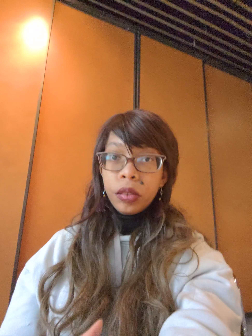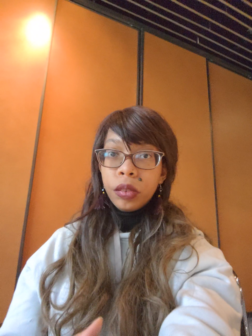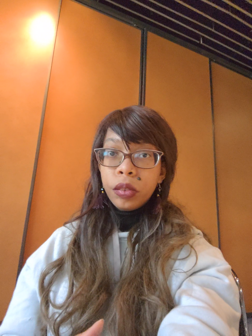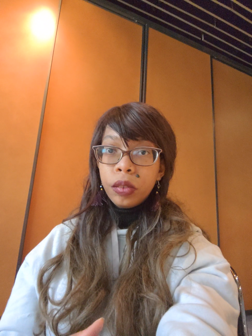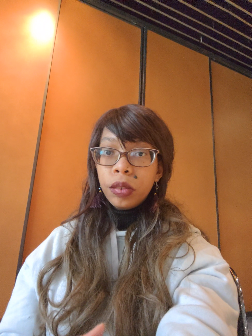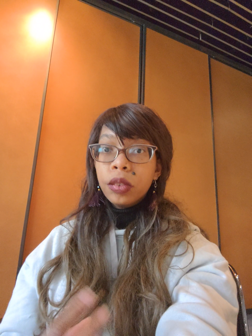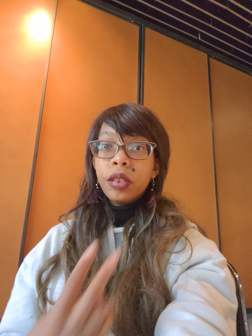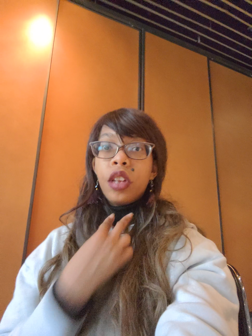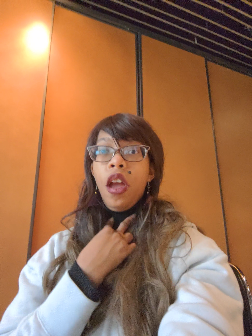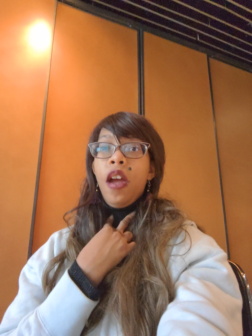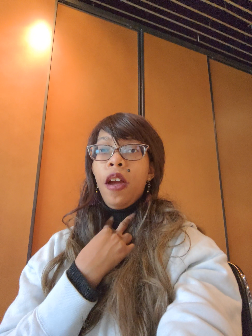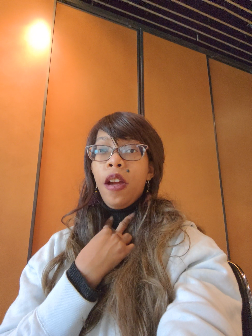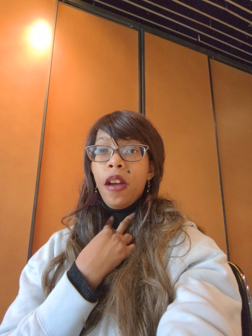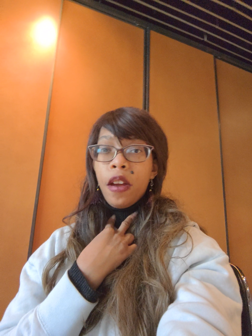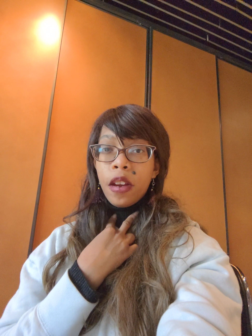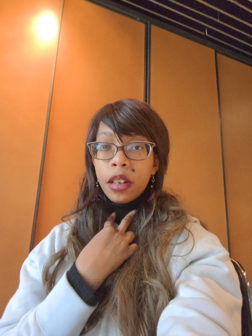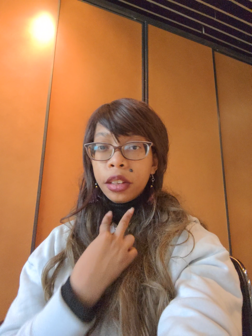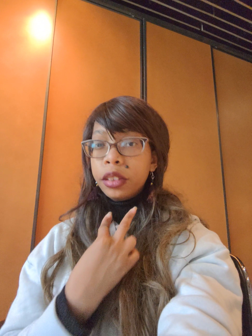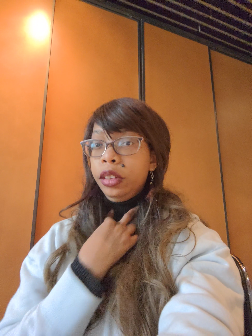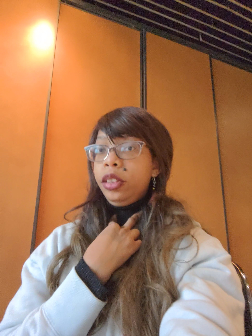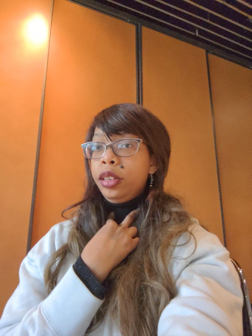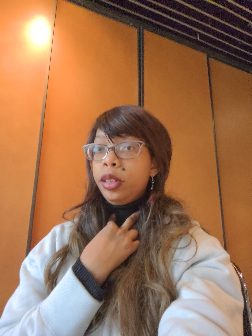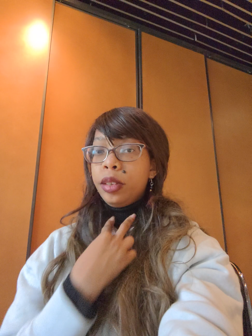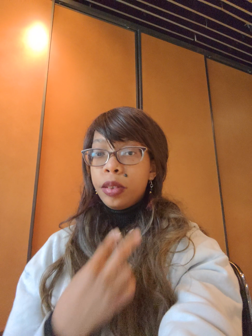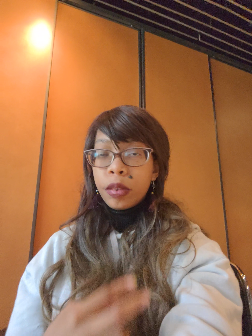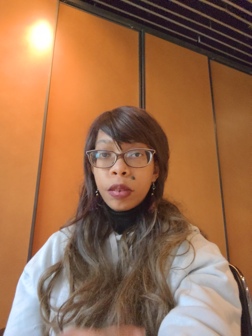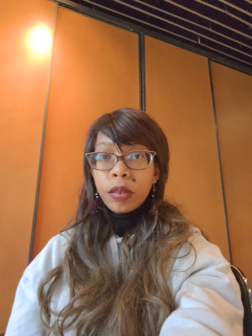stuck